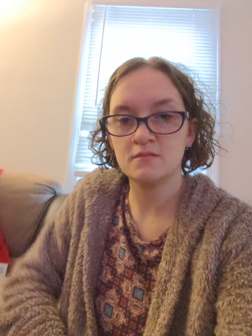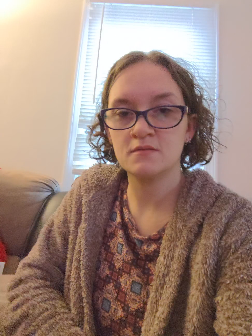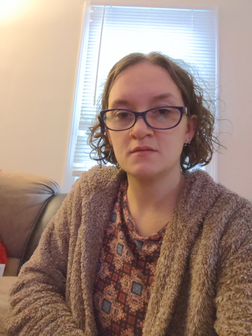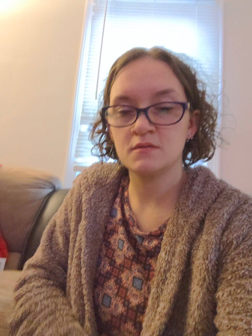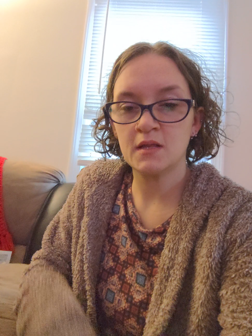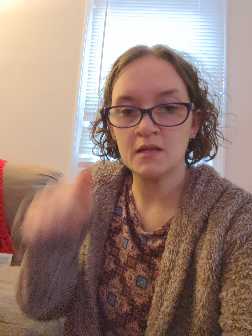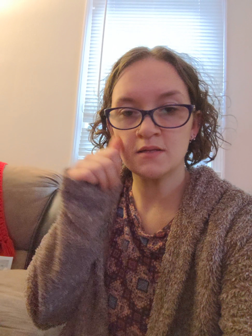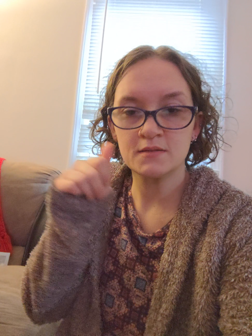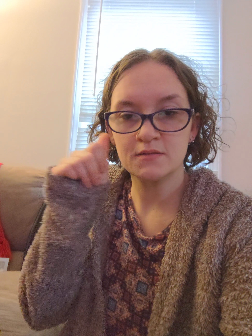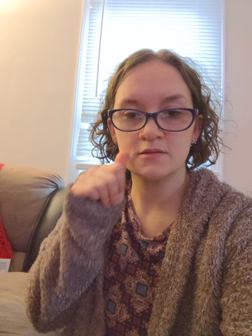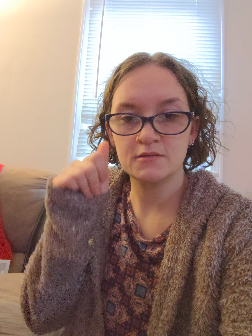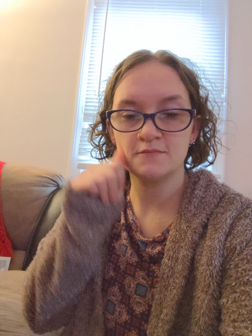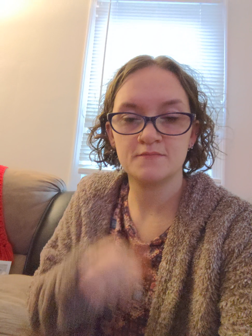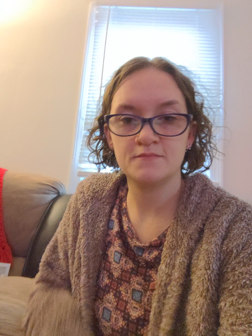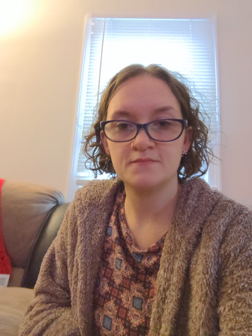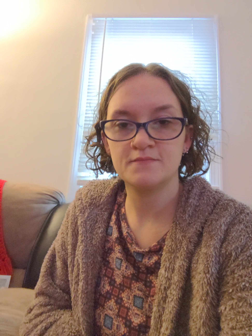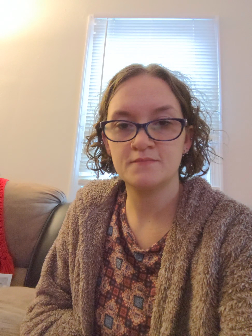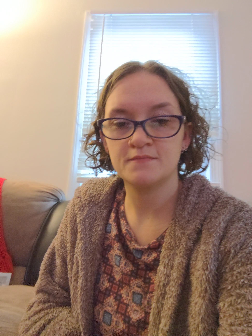aunt